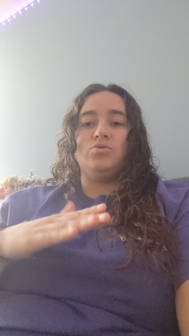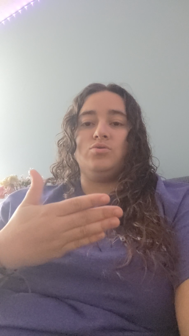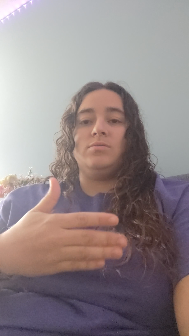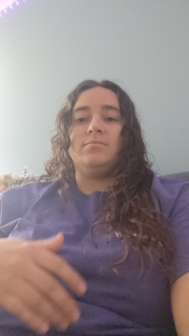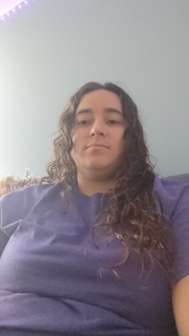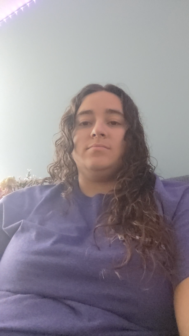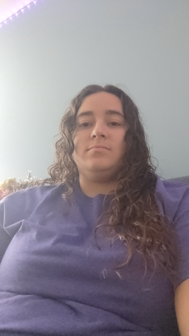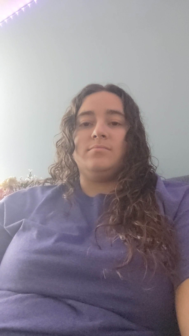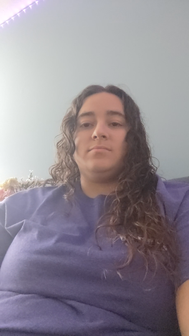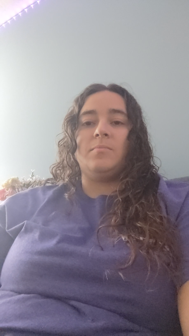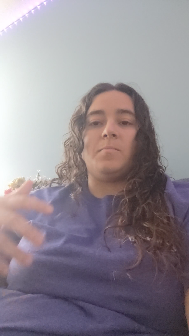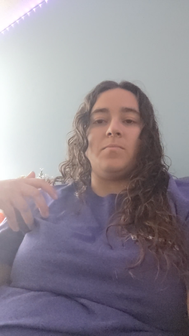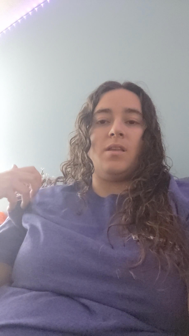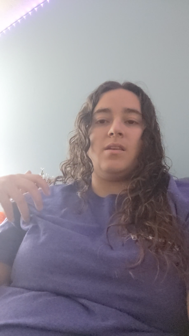monkey